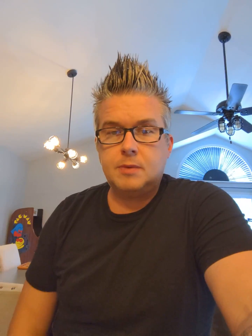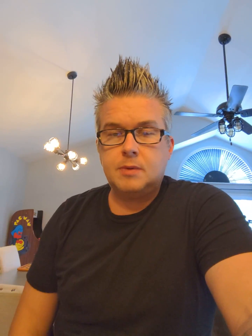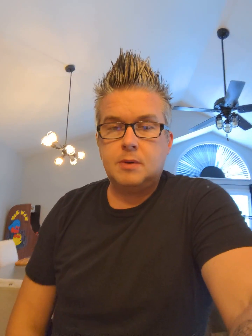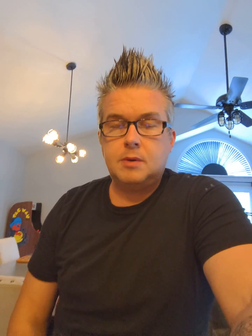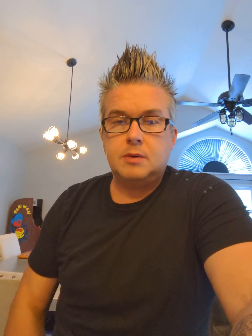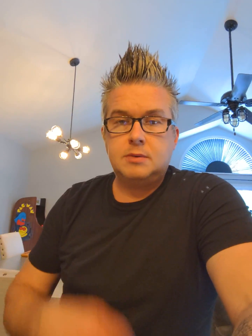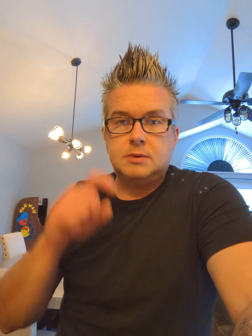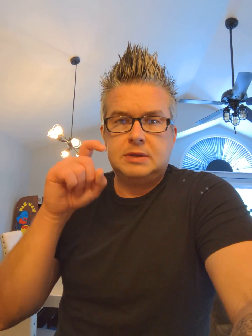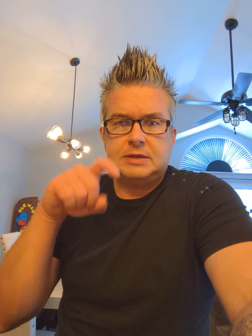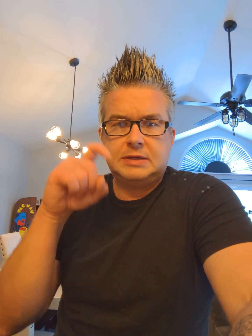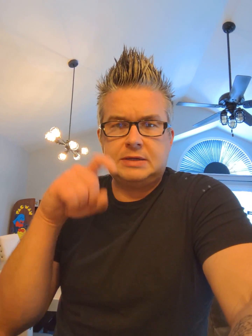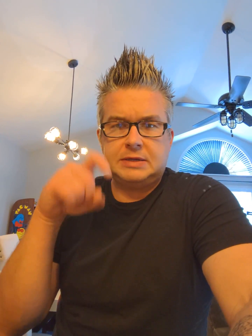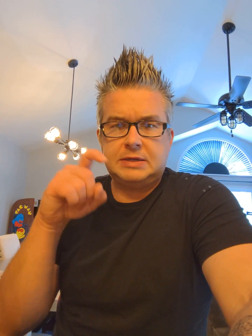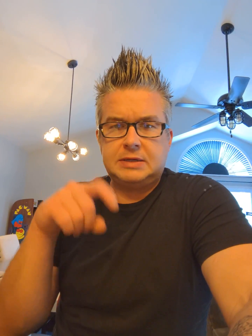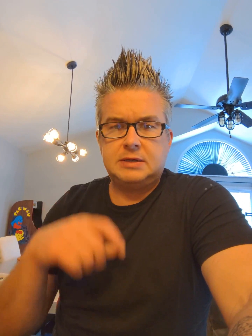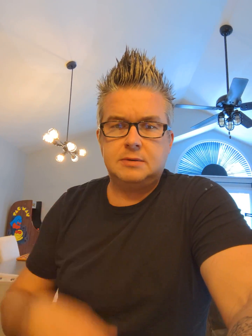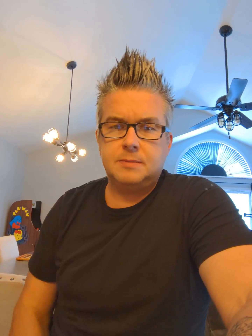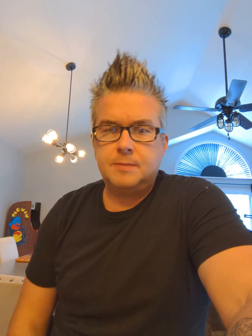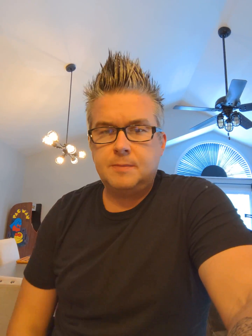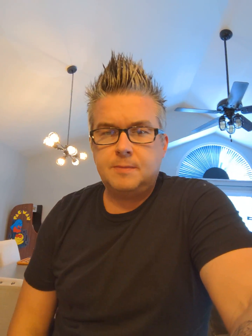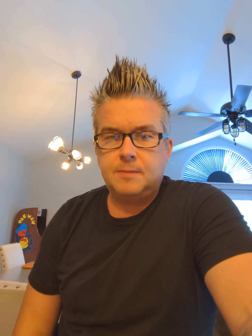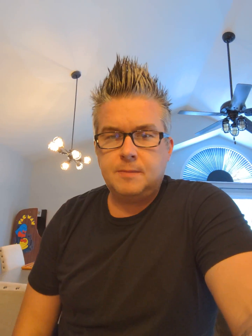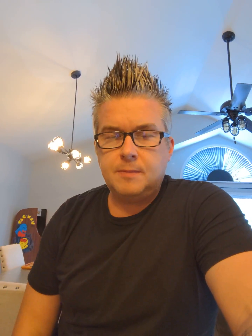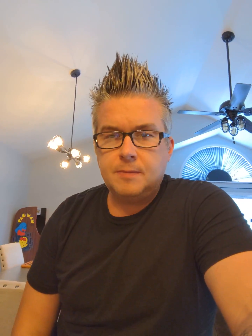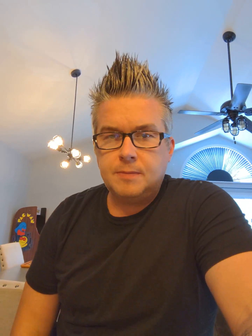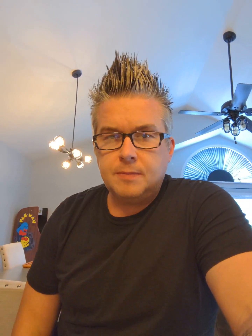need